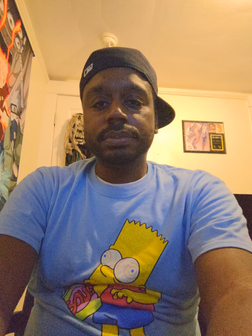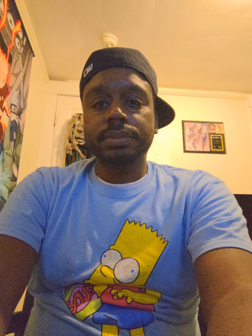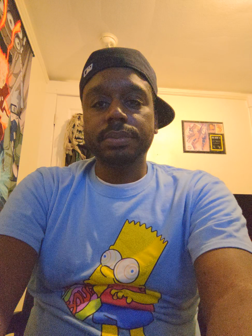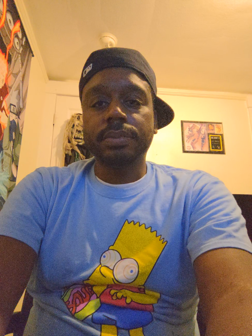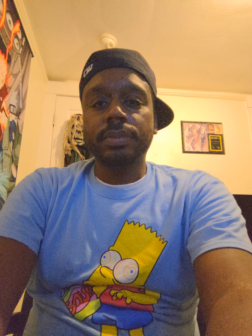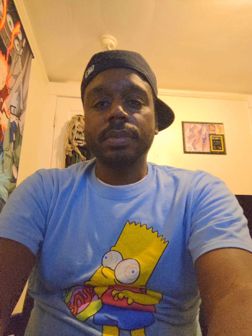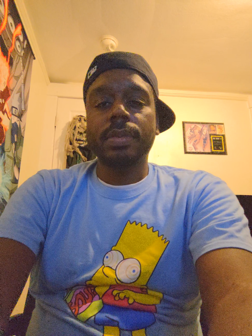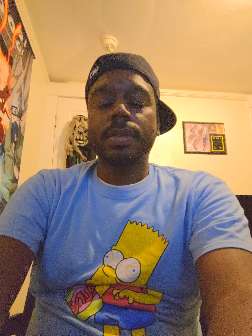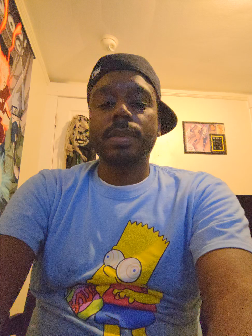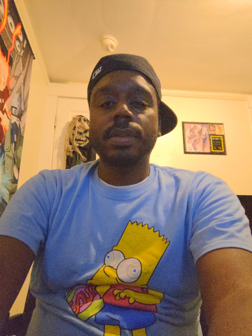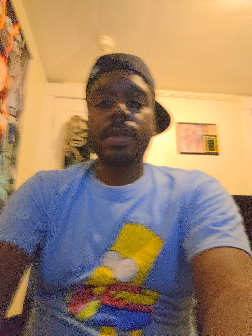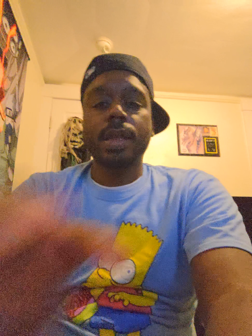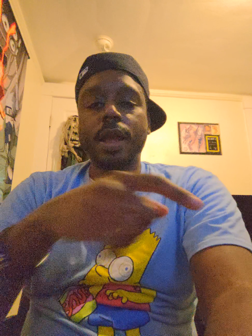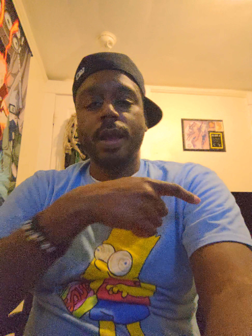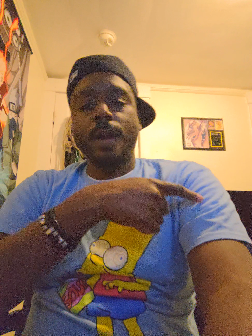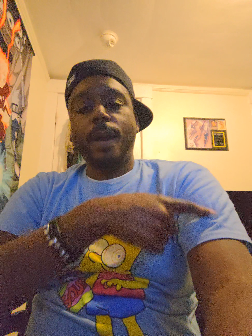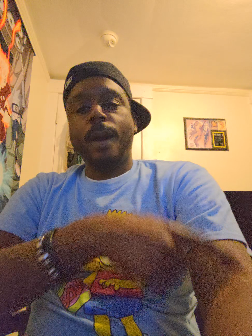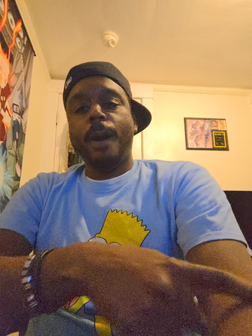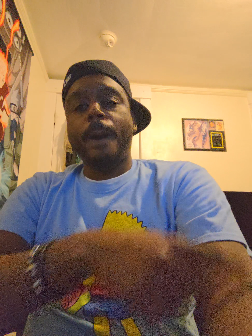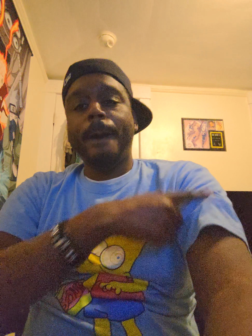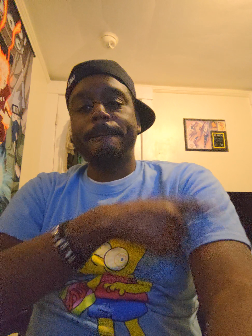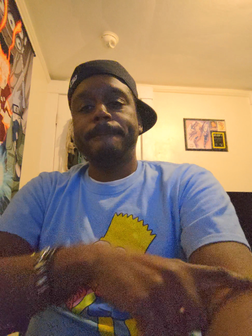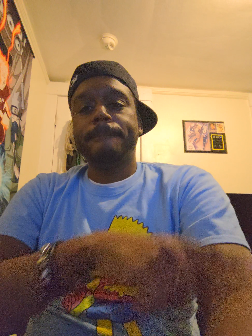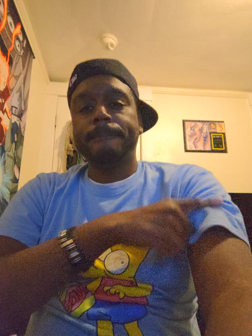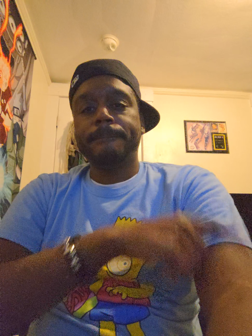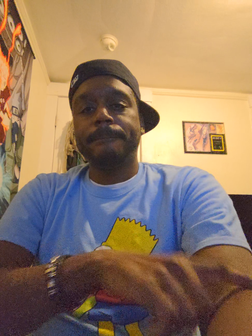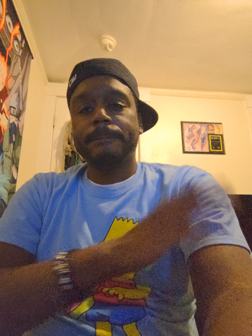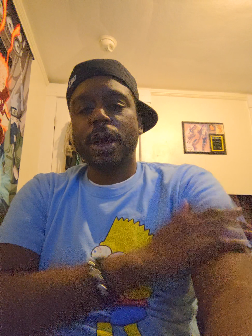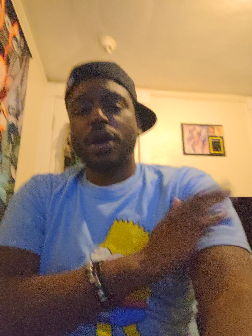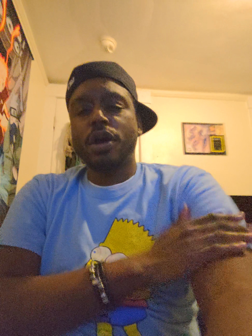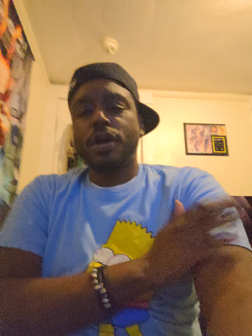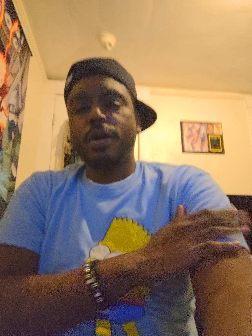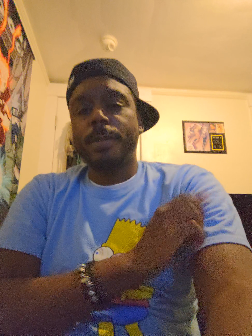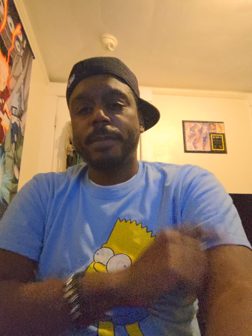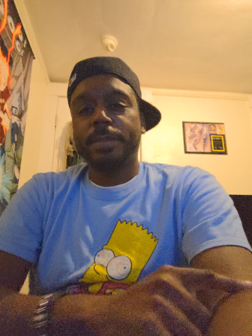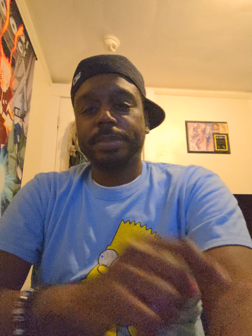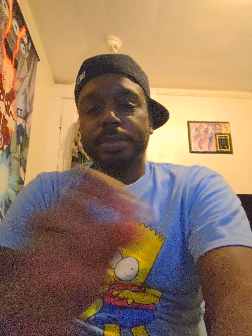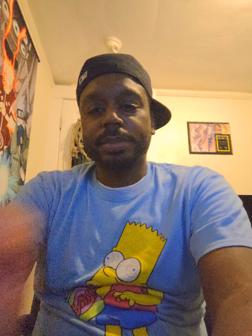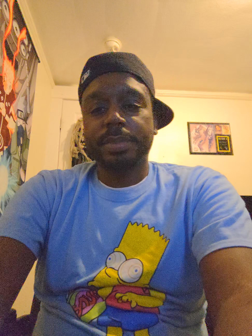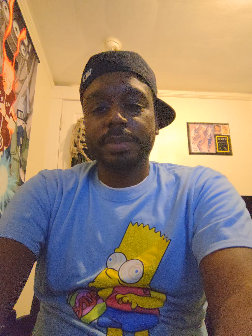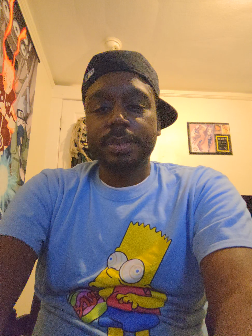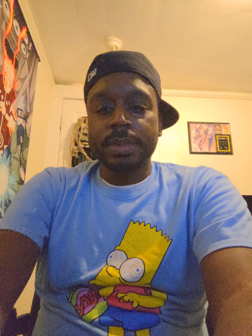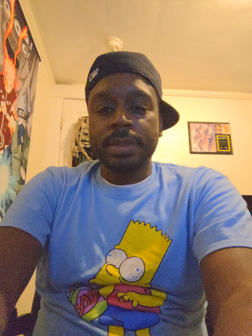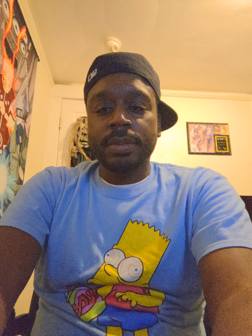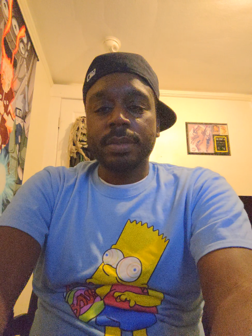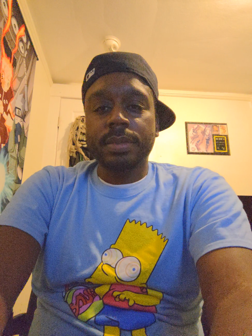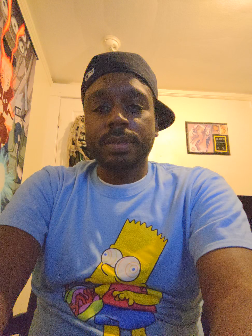arm